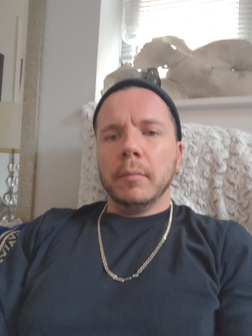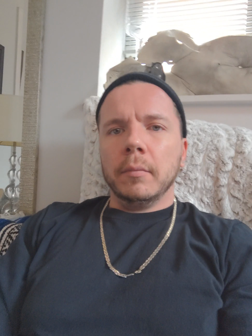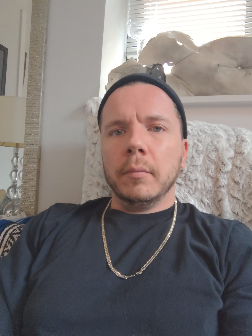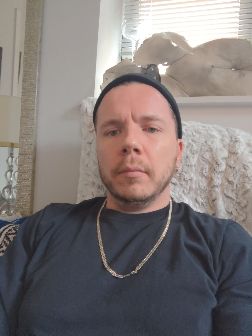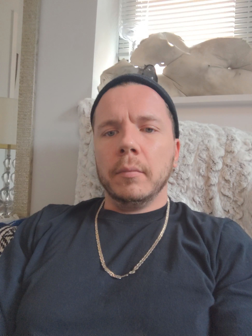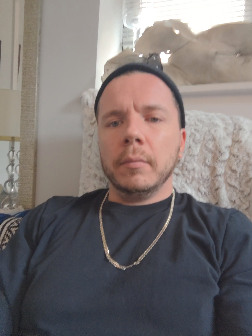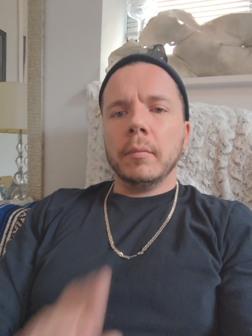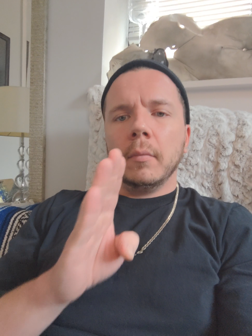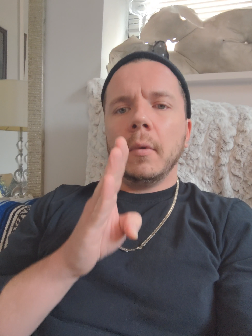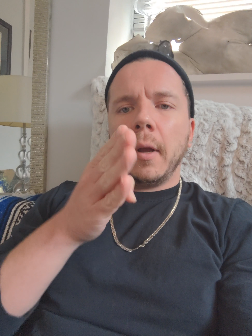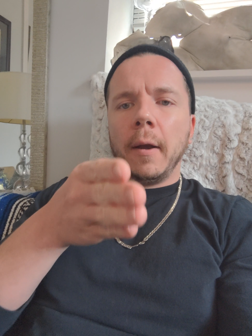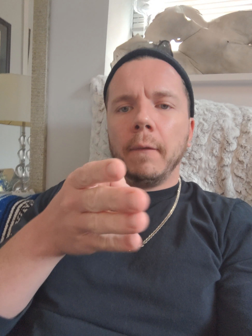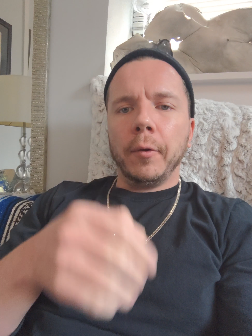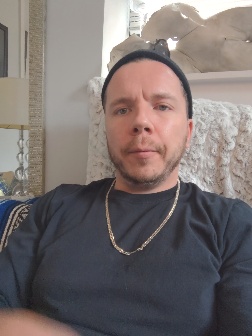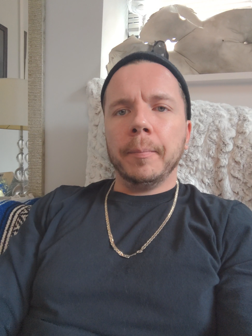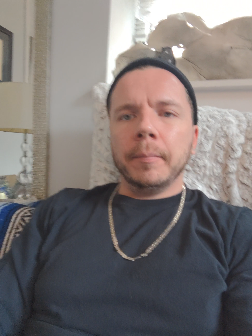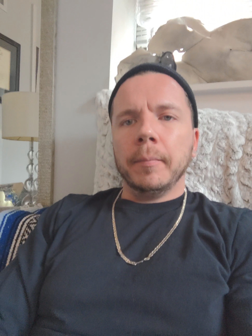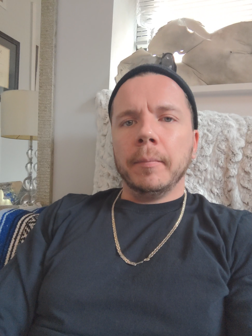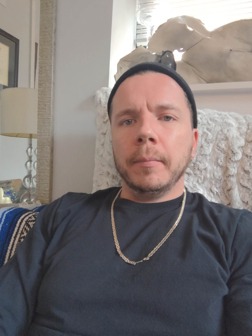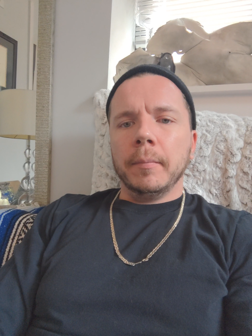after